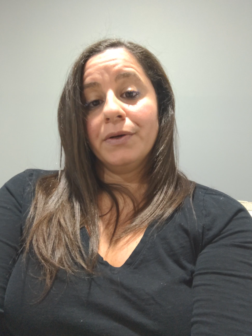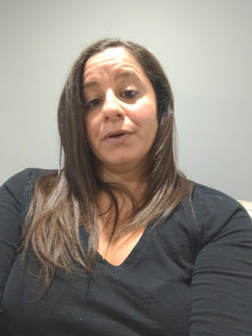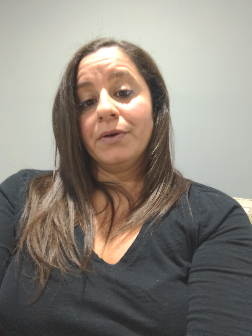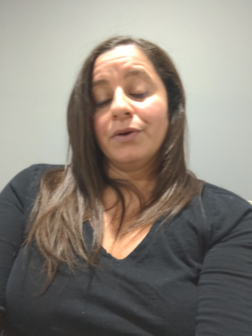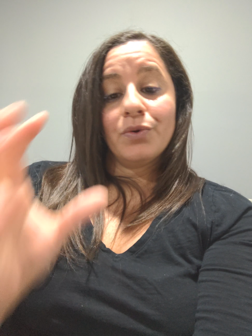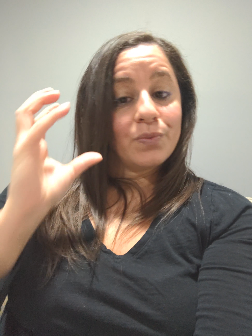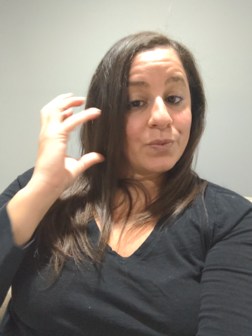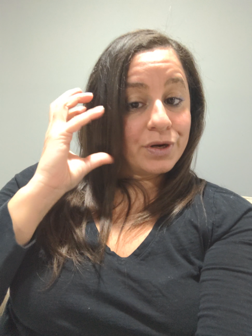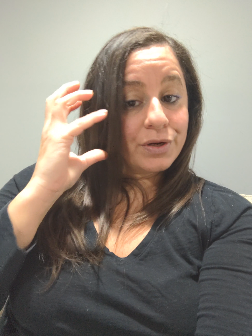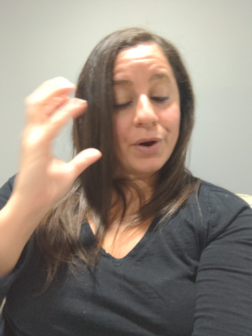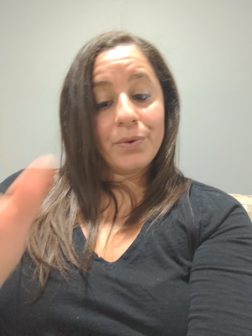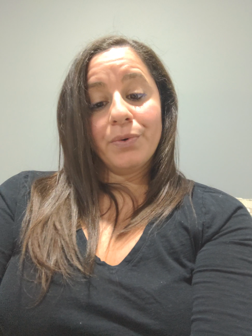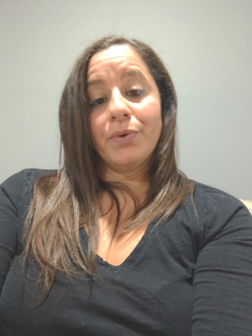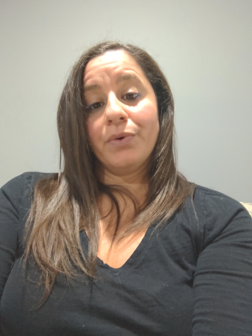radio